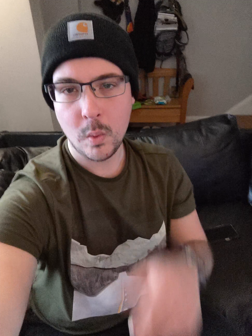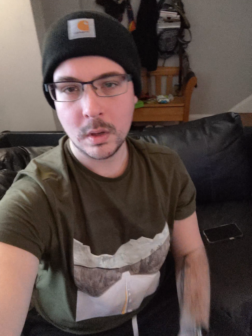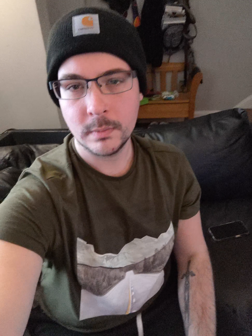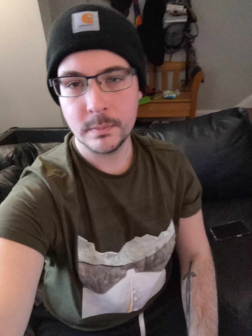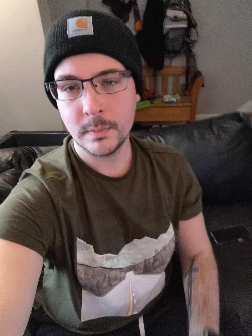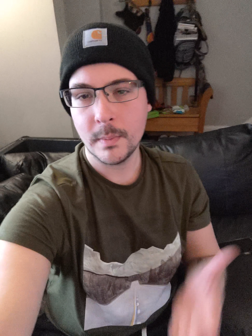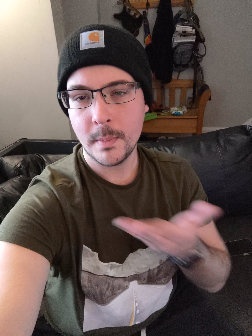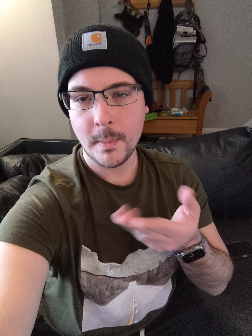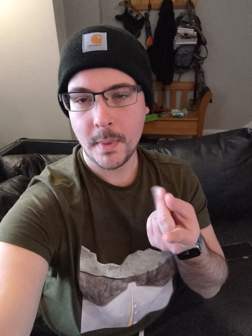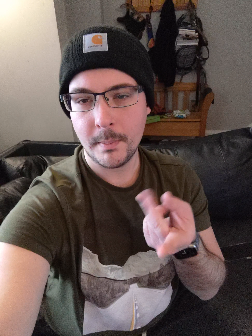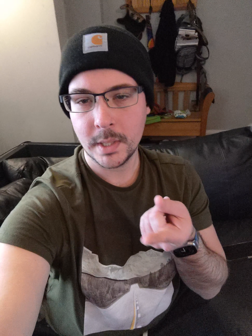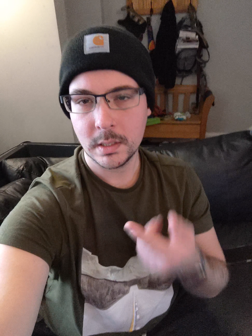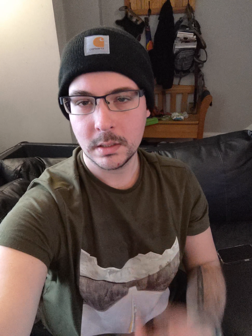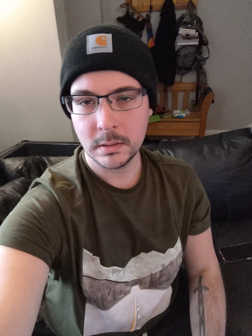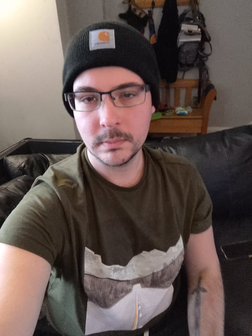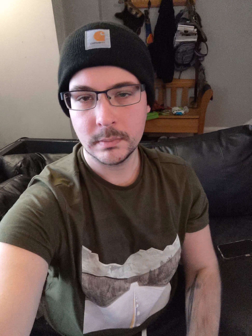puppy